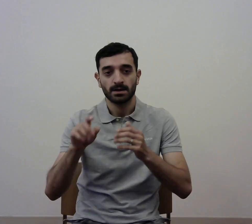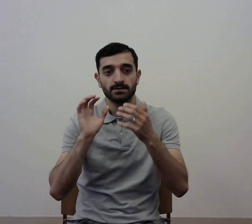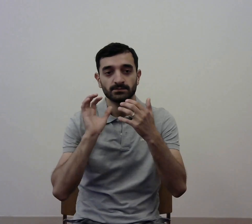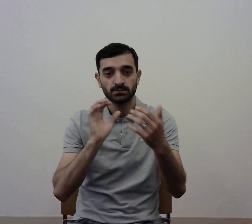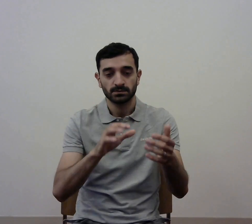ev